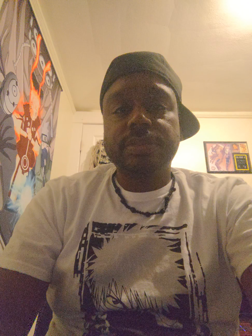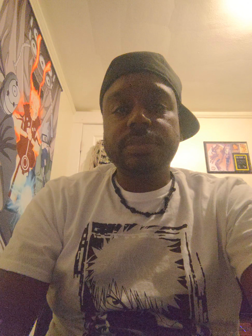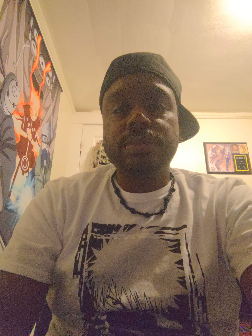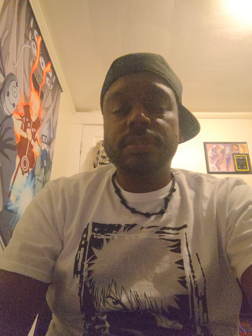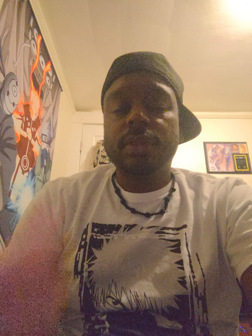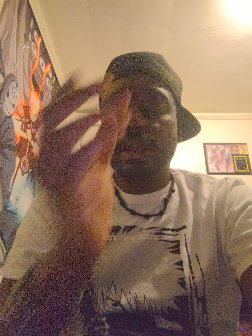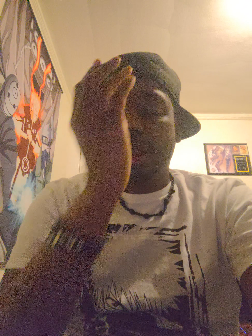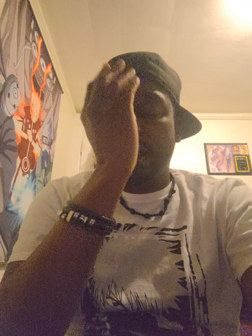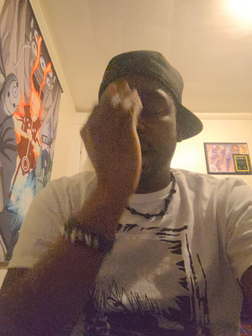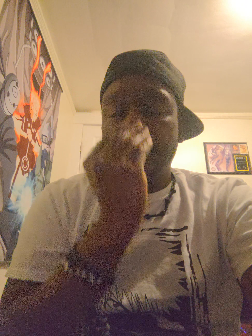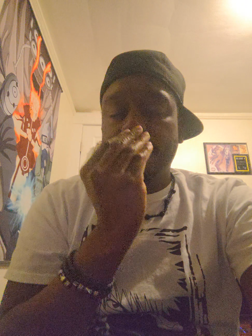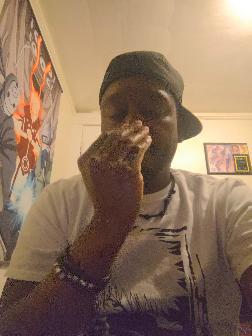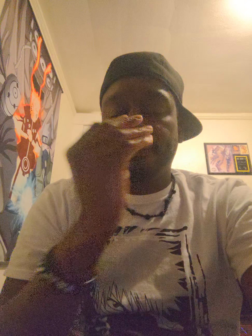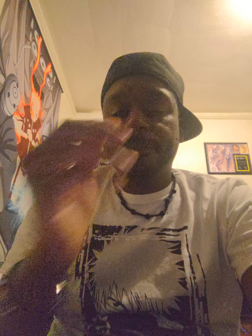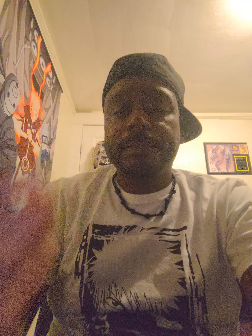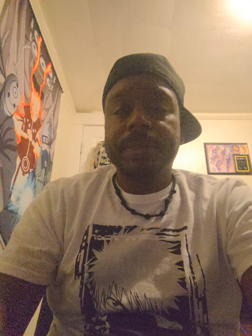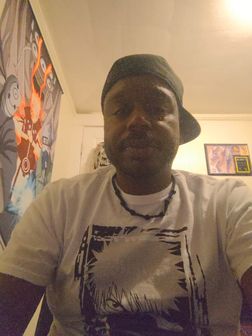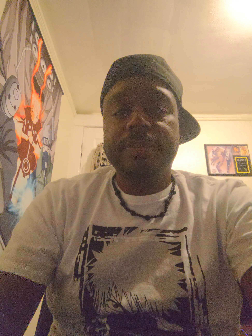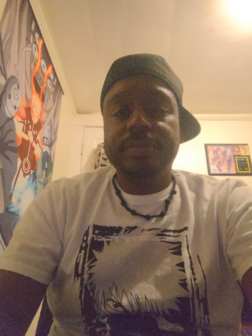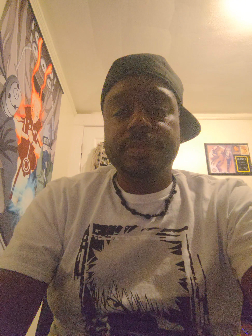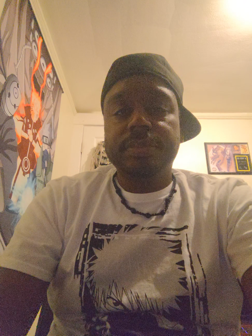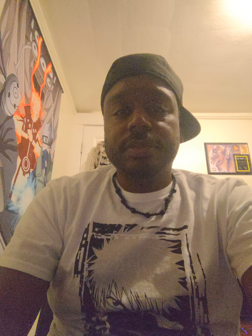sleep